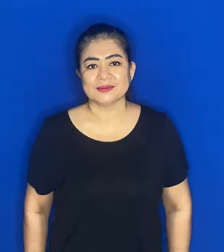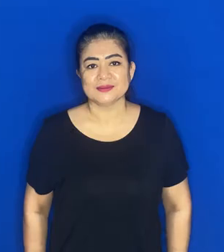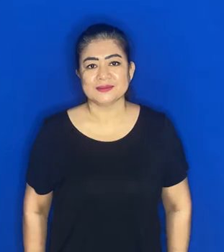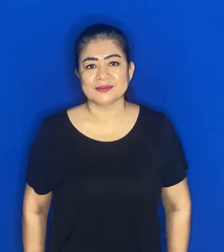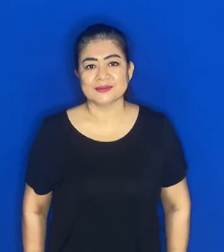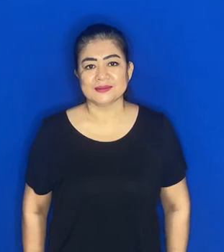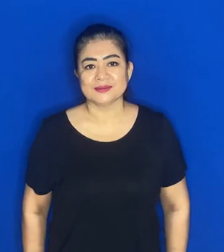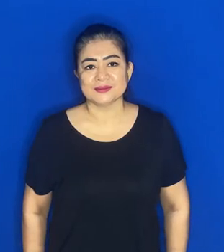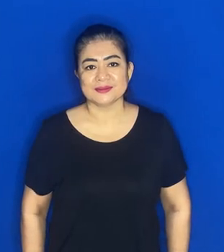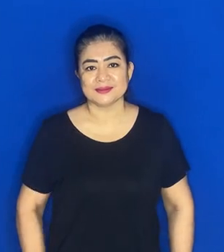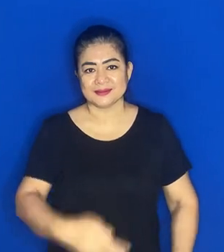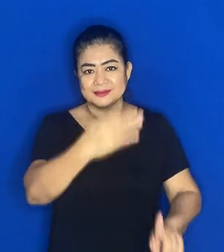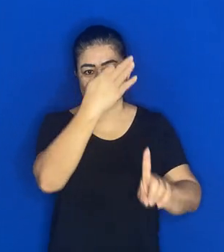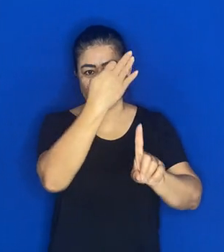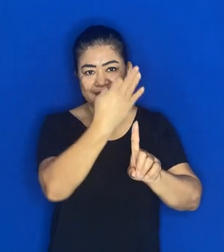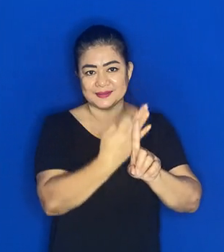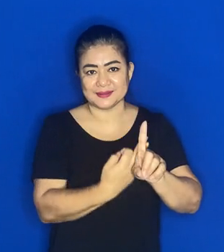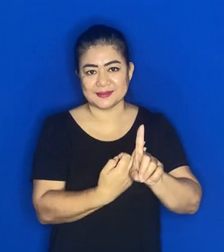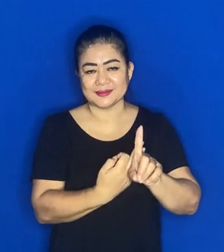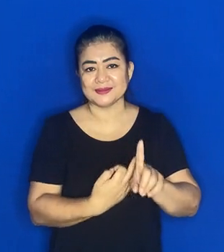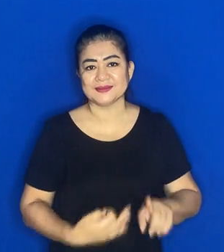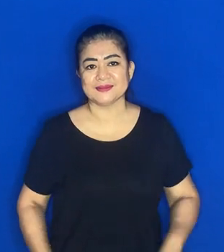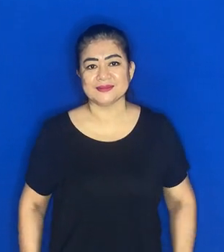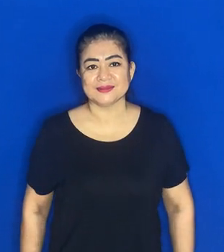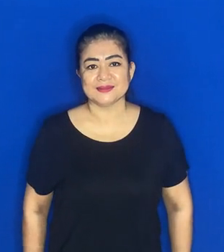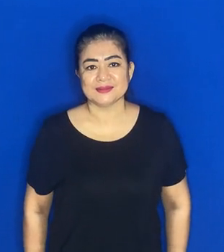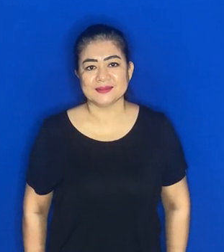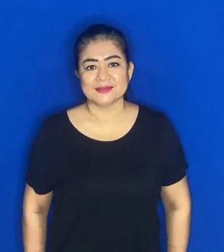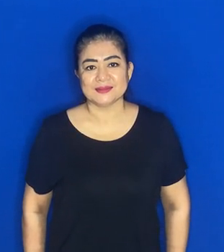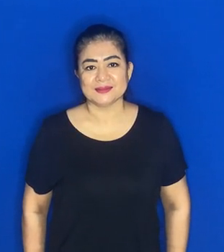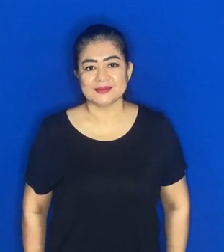february